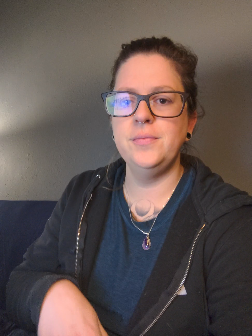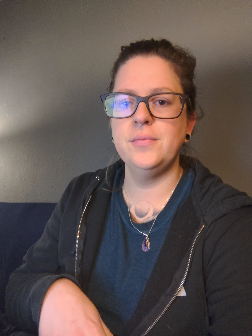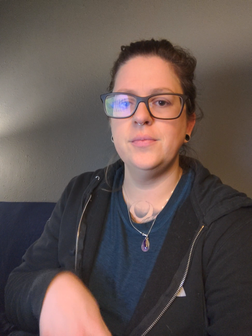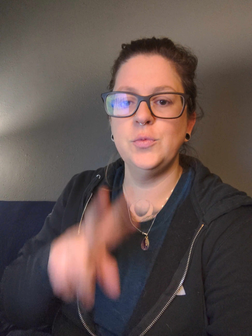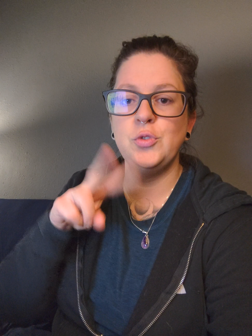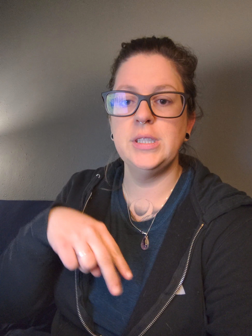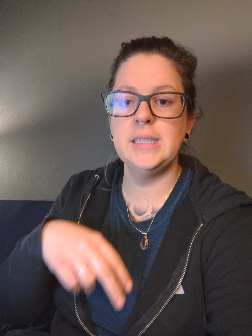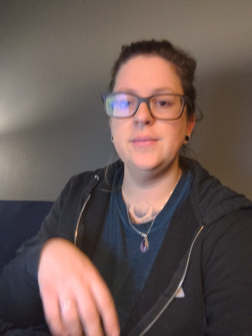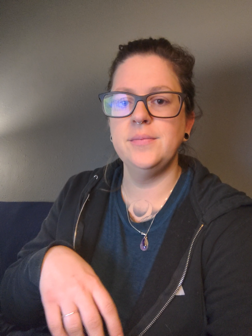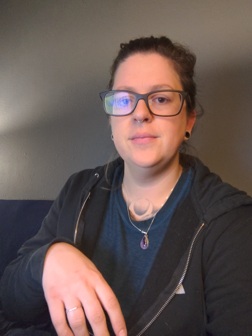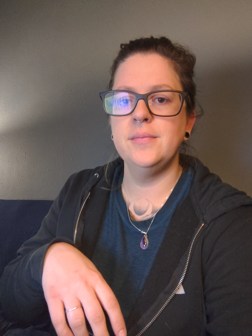read